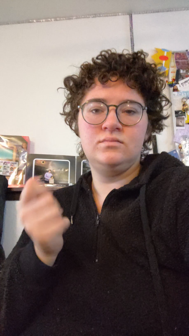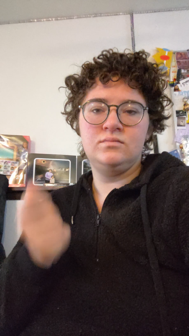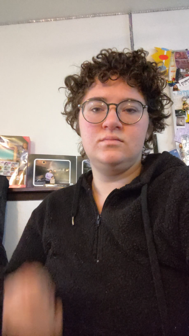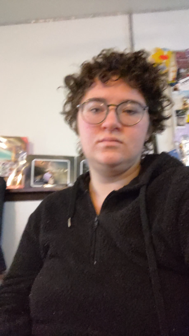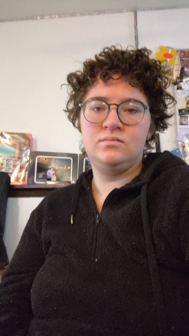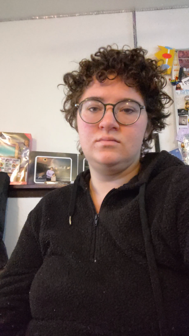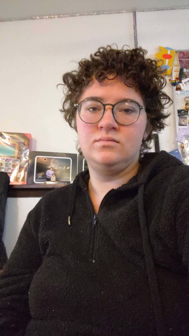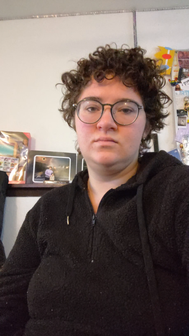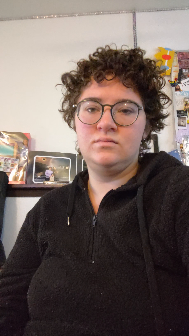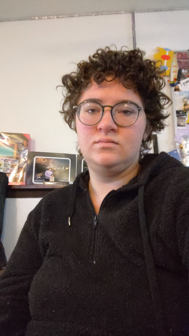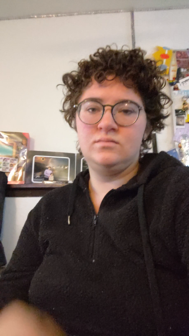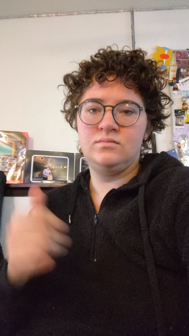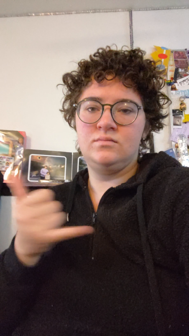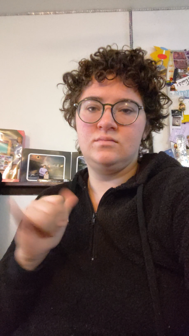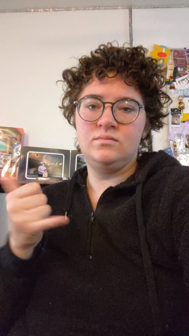party